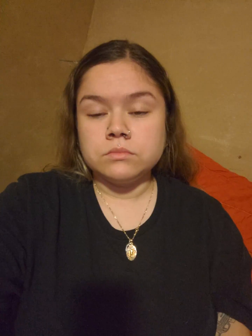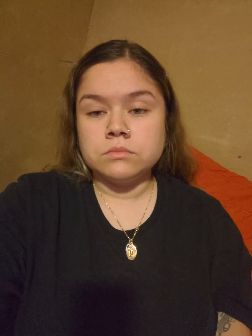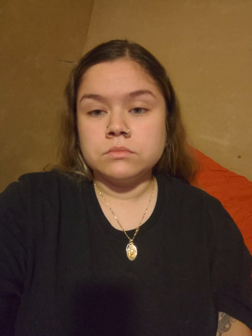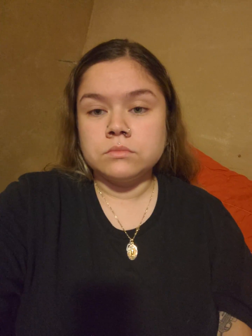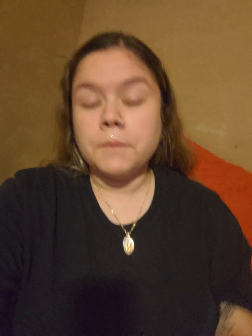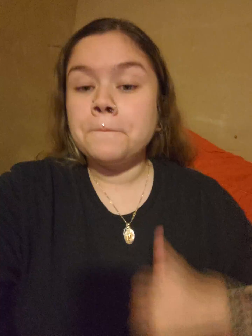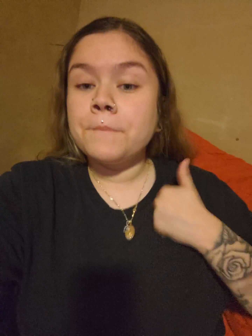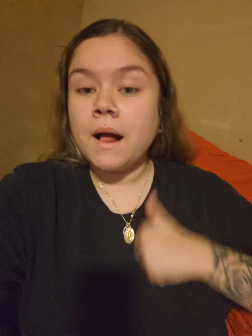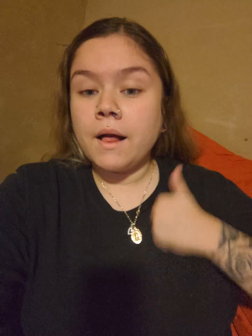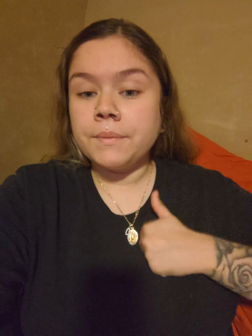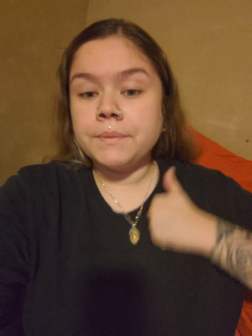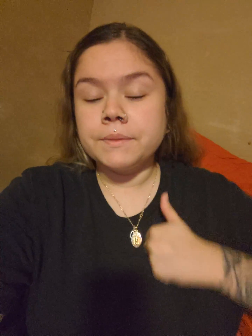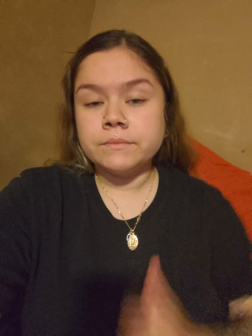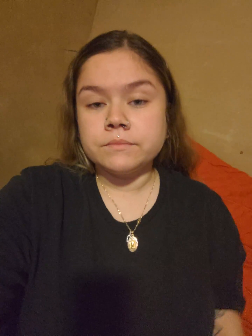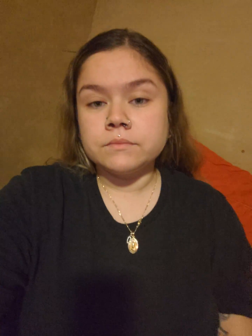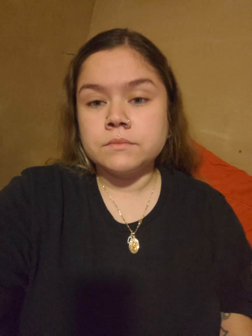bathtub